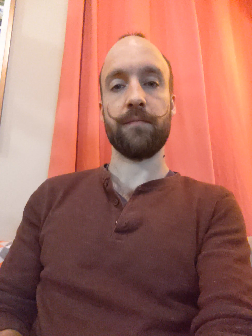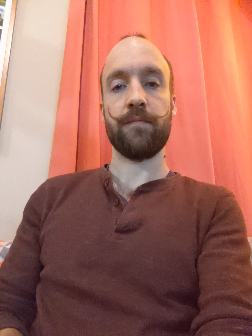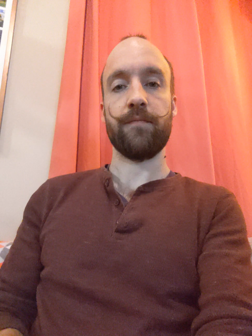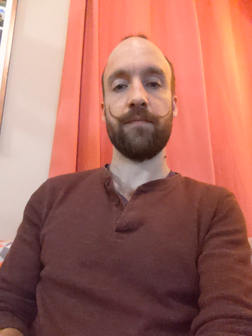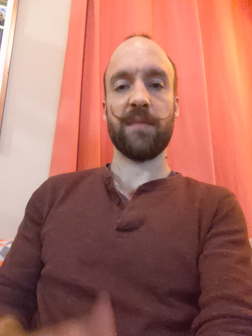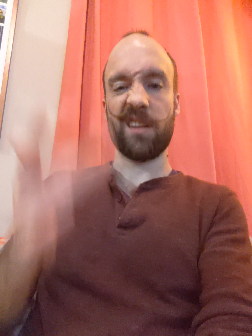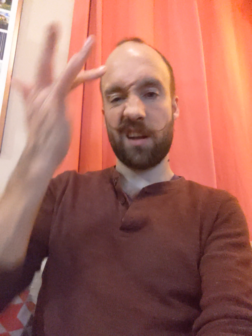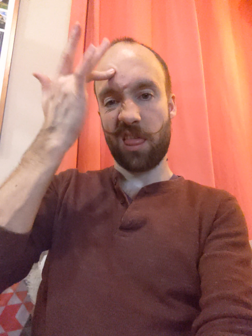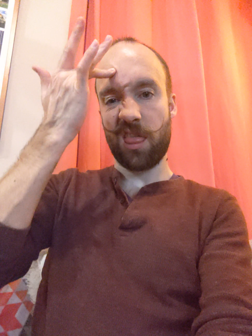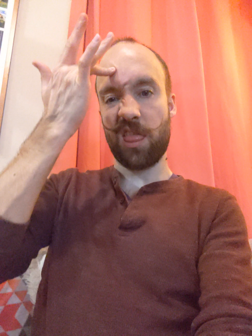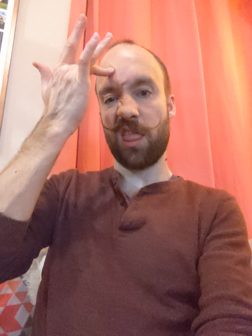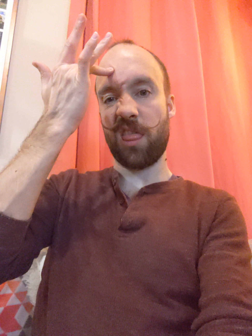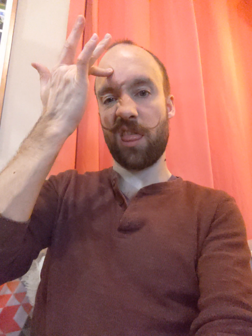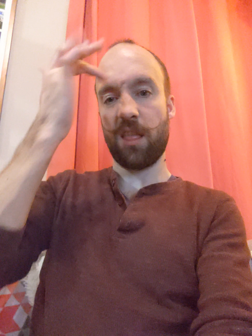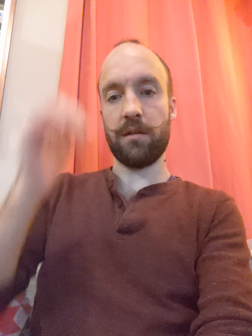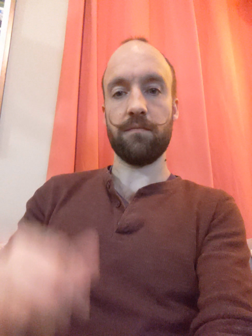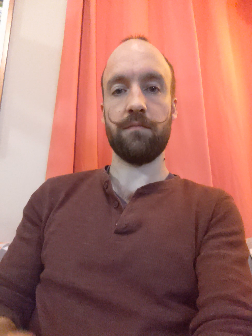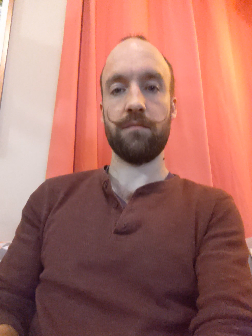sick